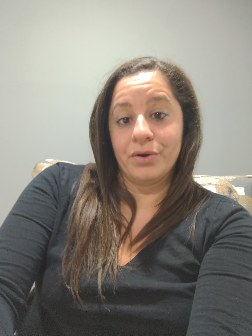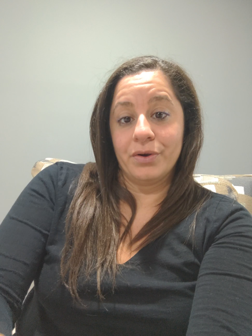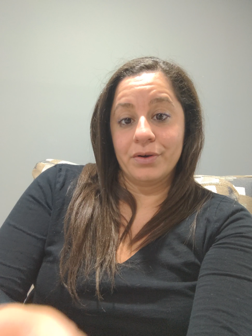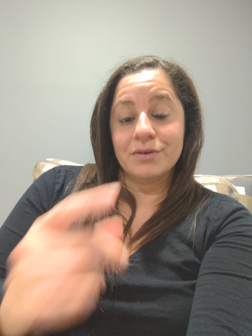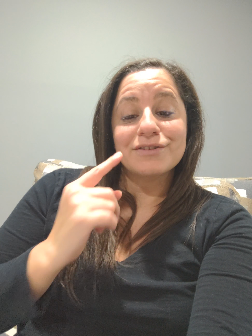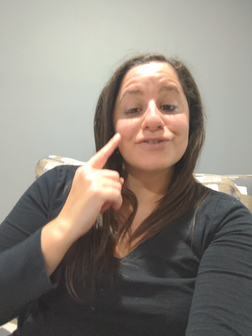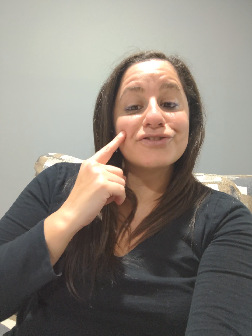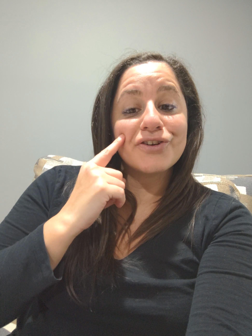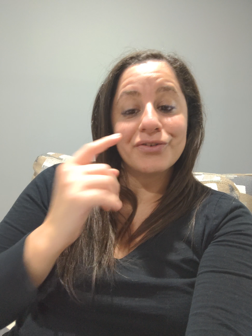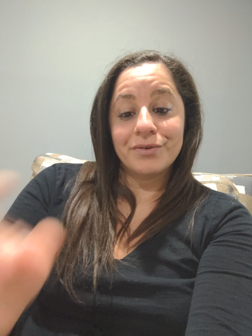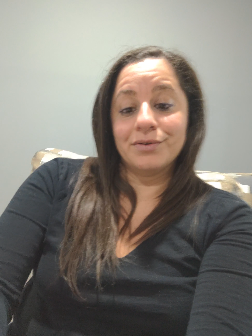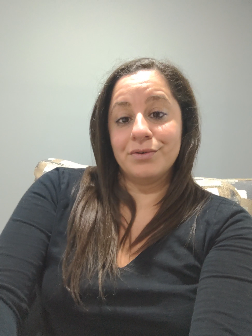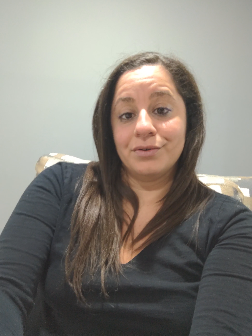cheek